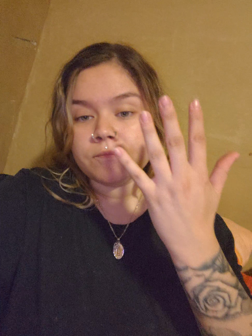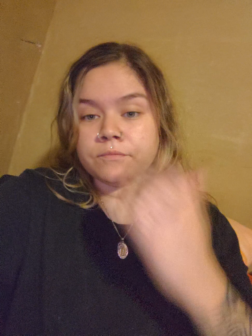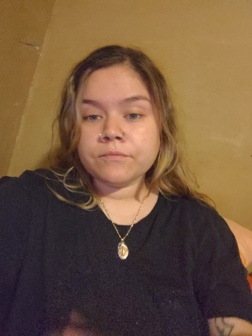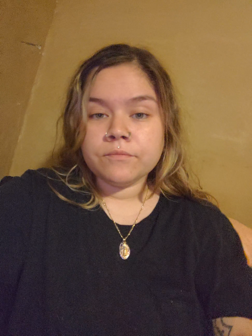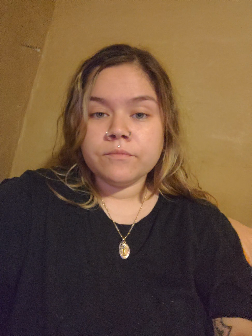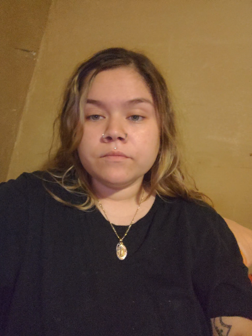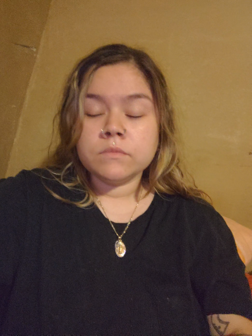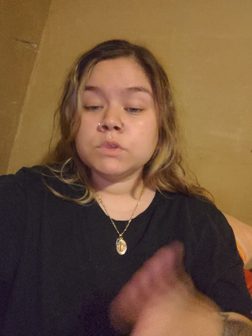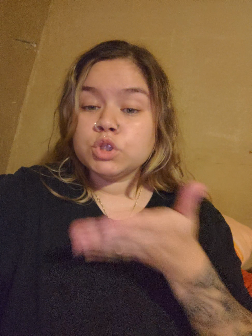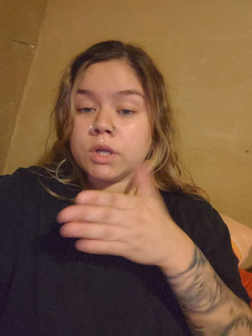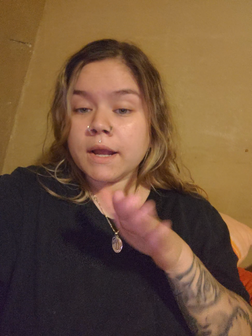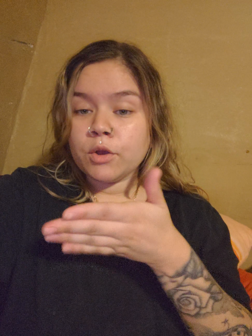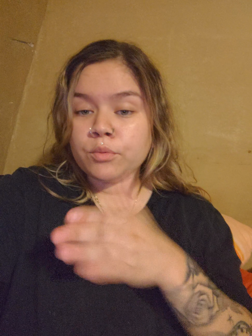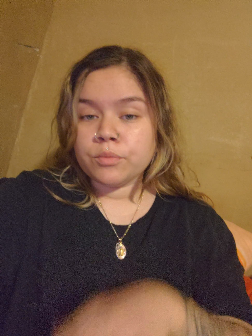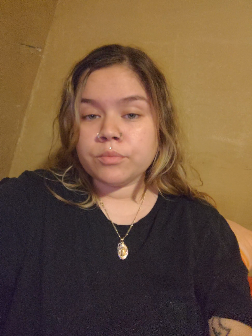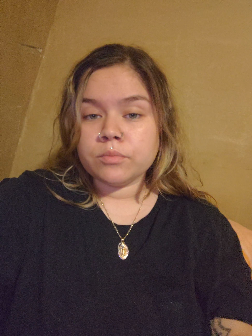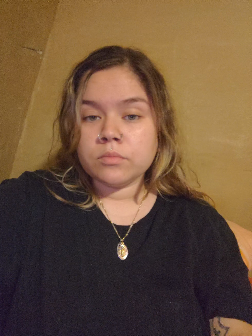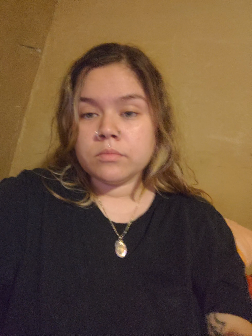share